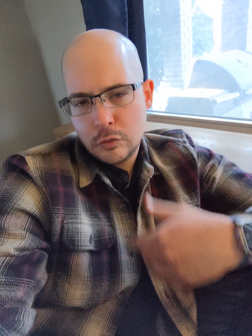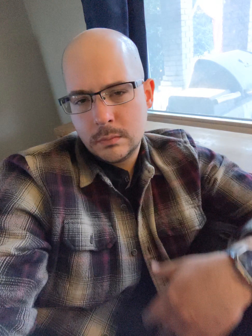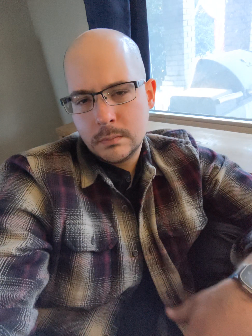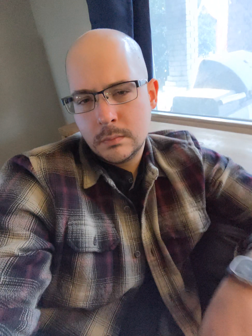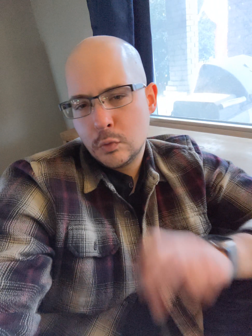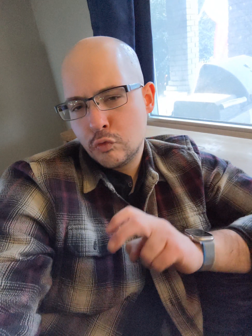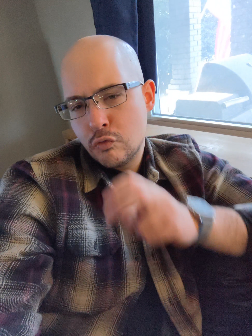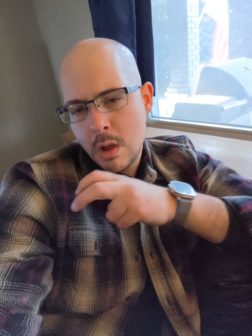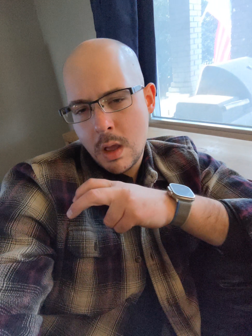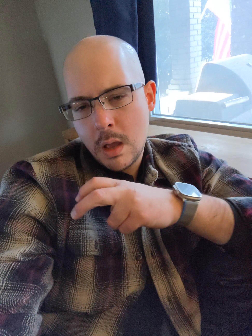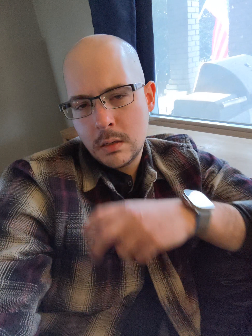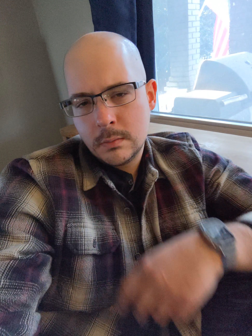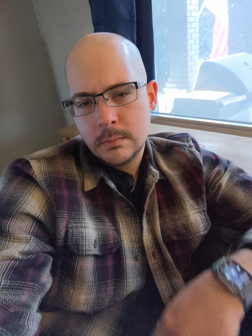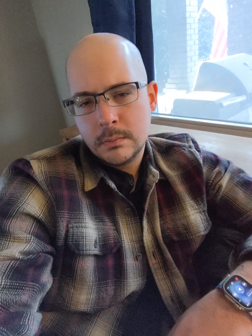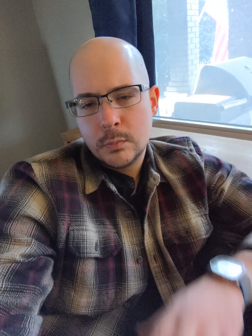ride